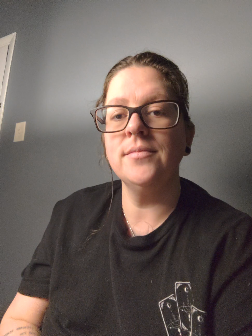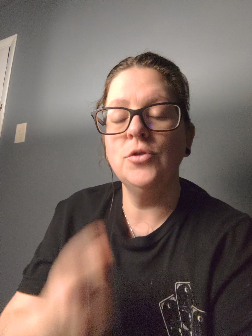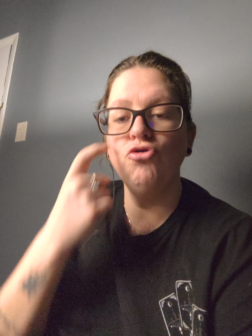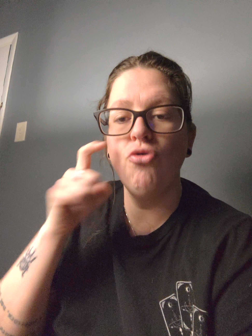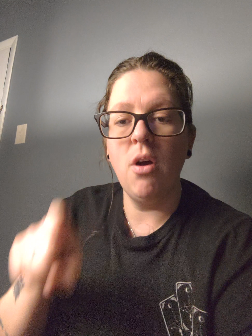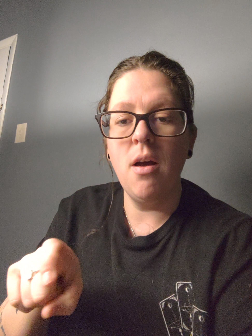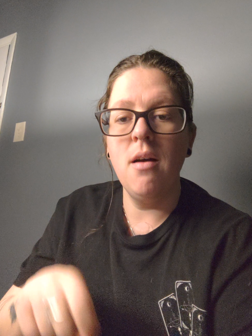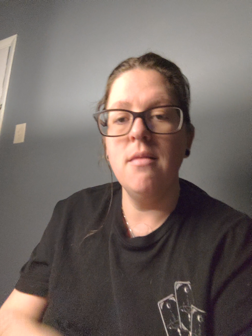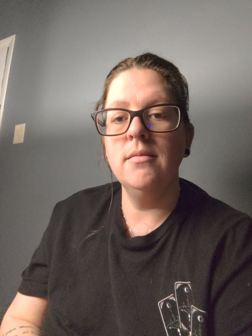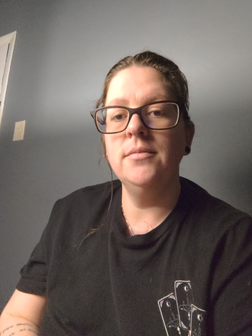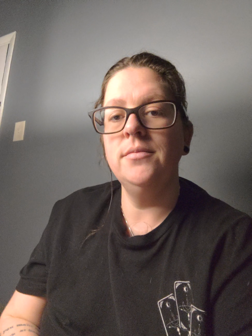cry